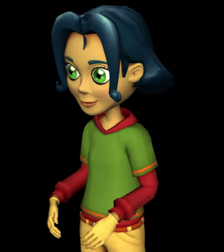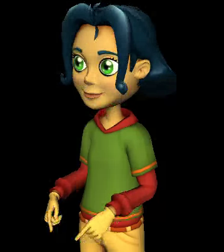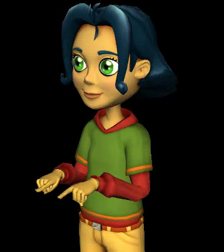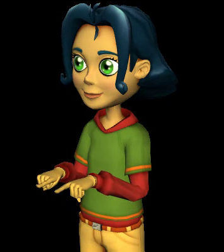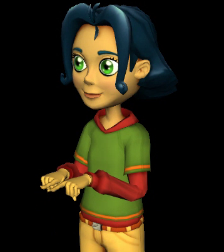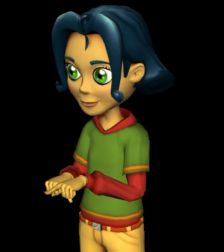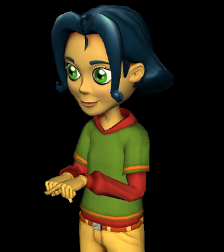نفس